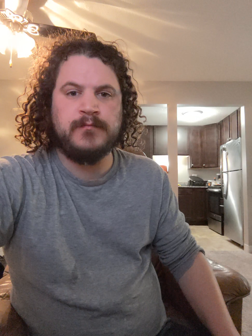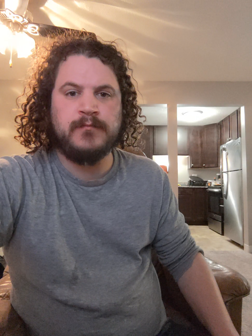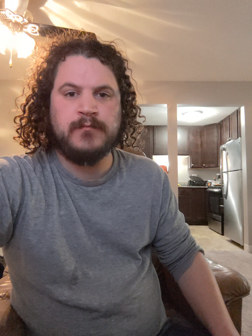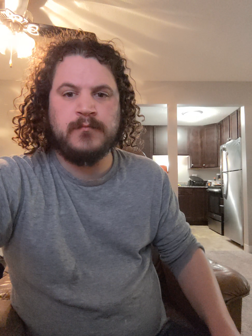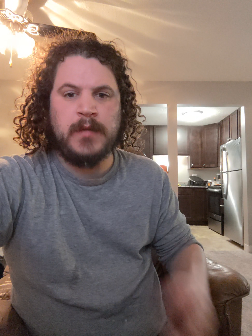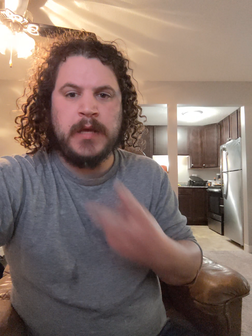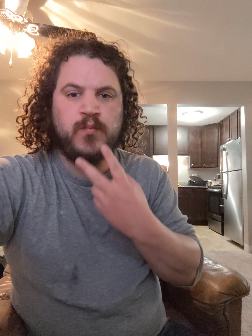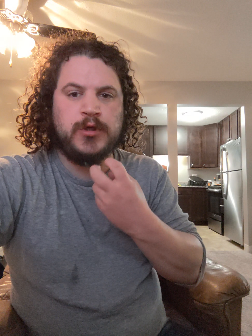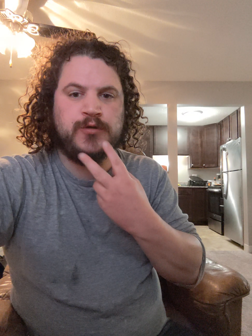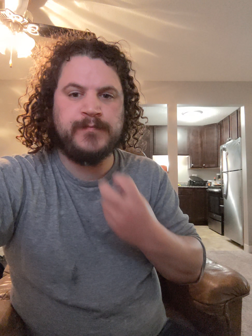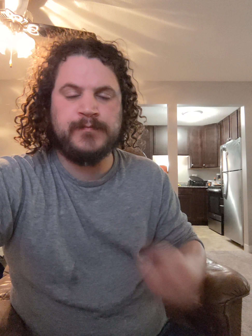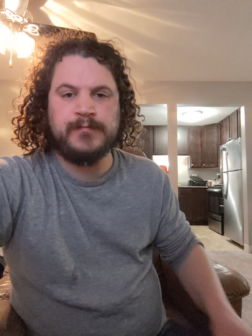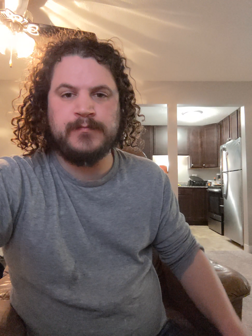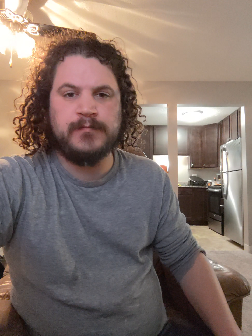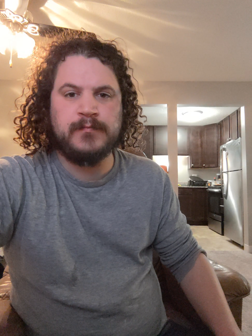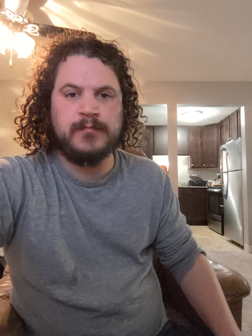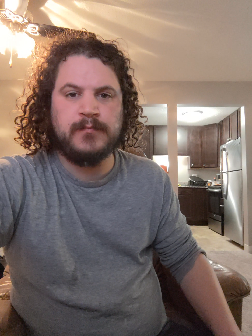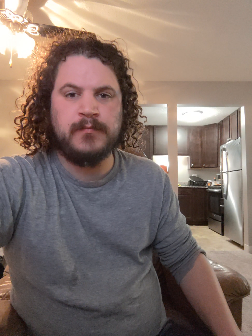underwear